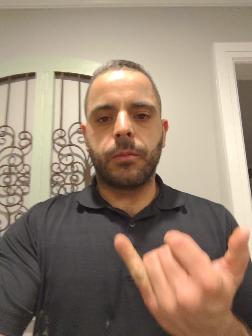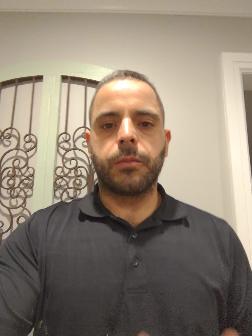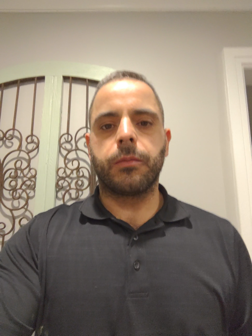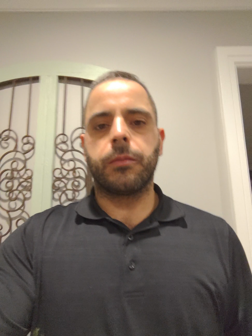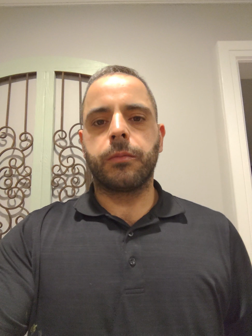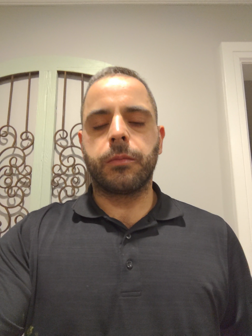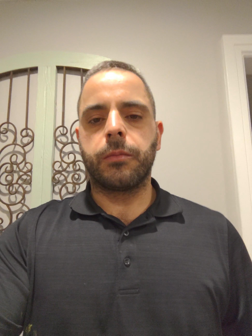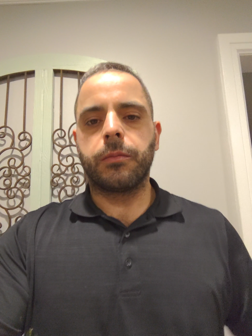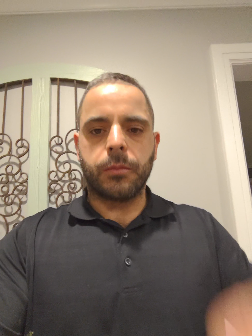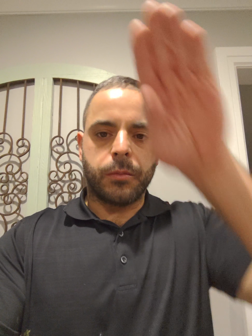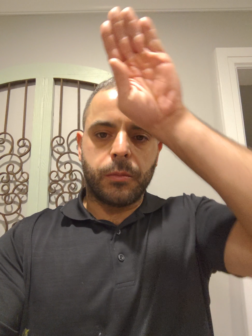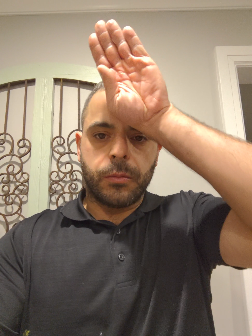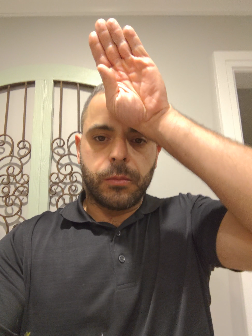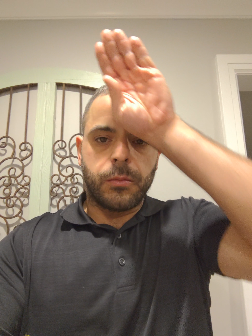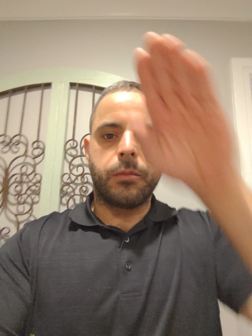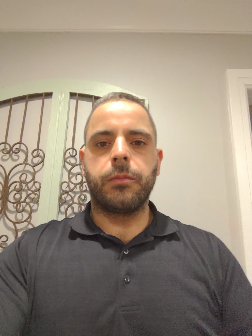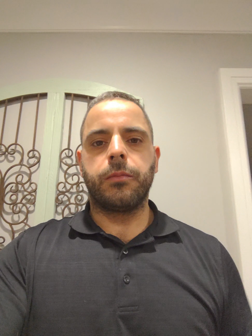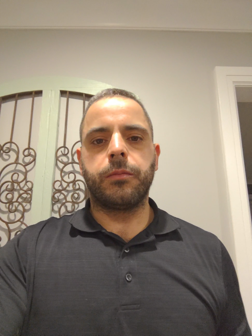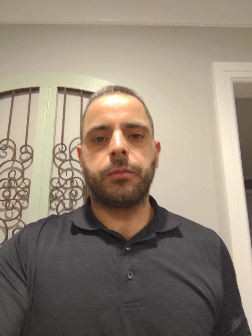fireman